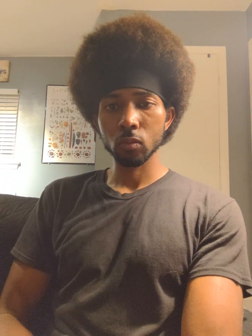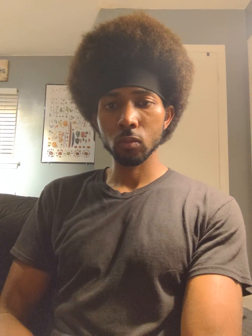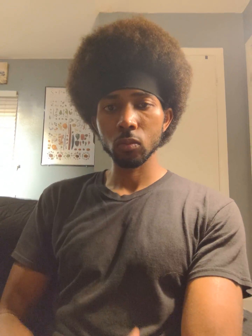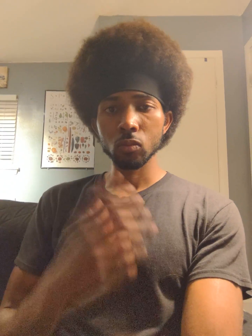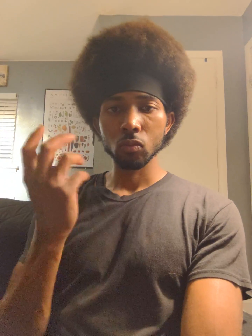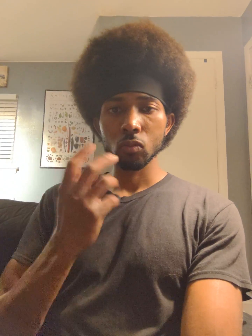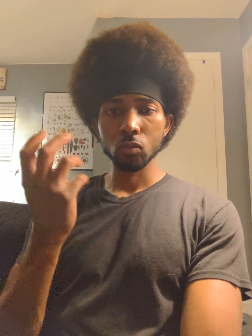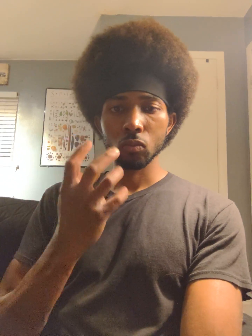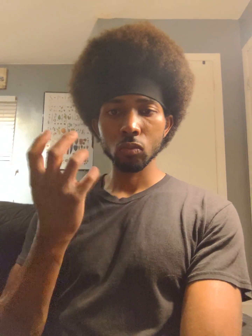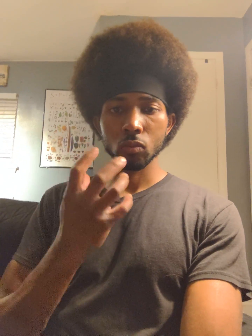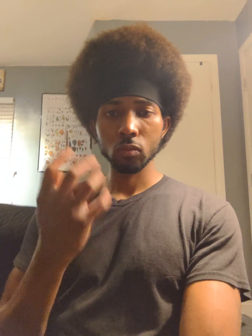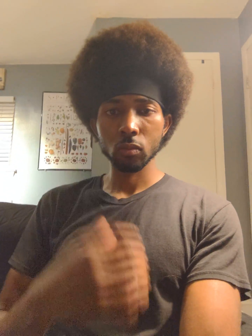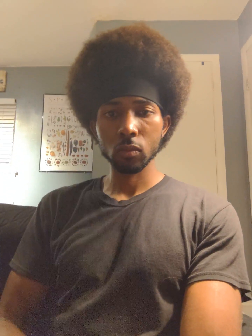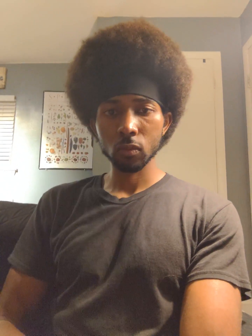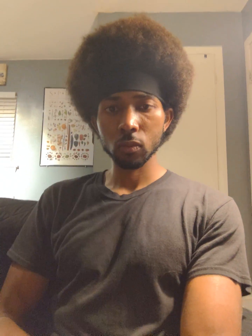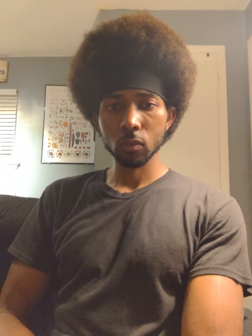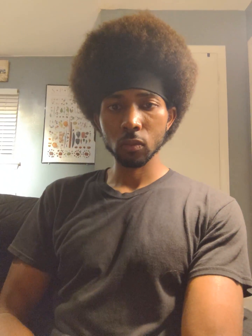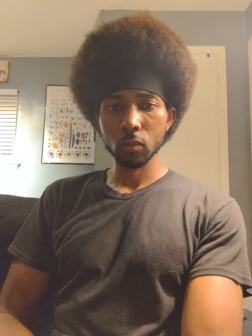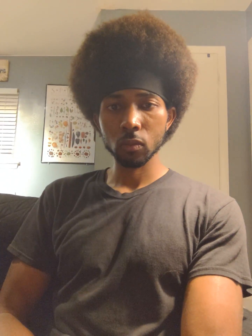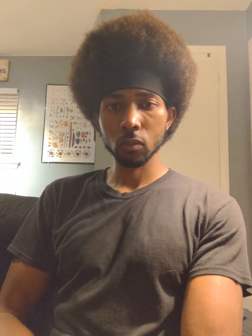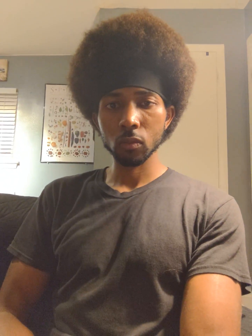shake